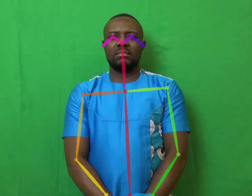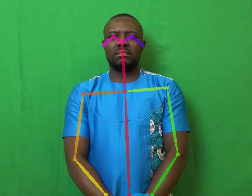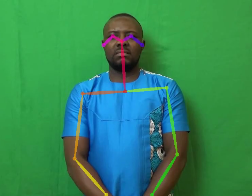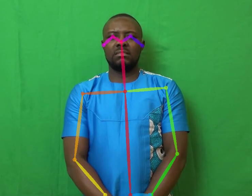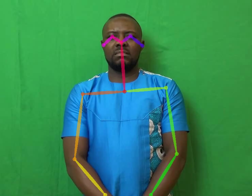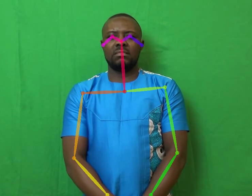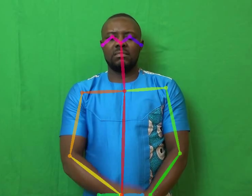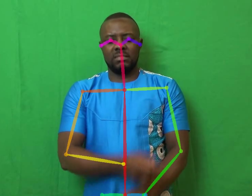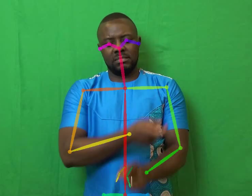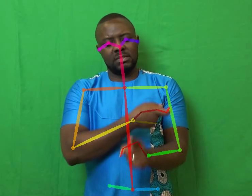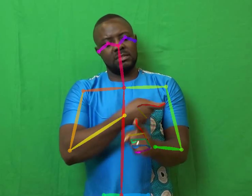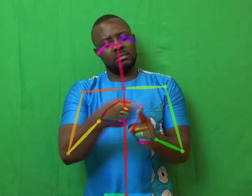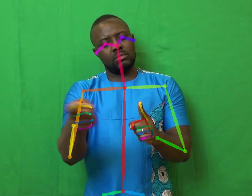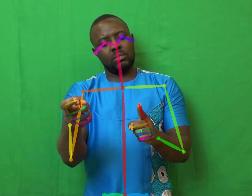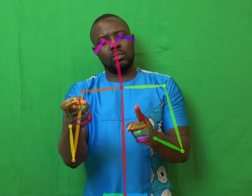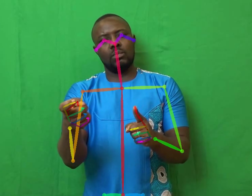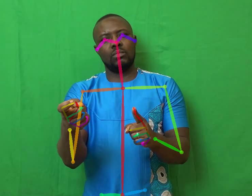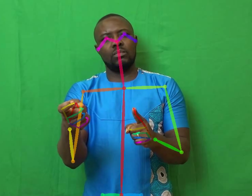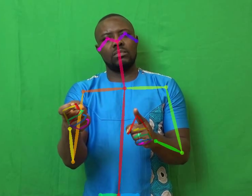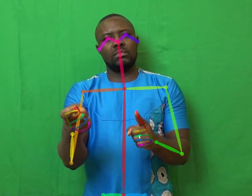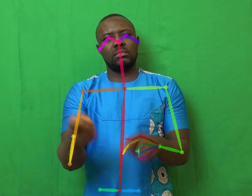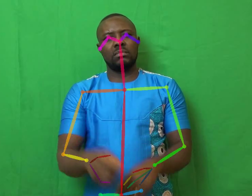hurt